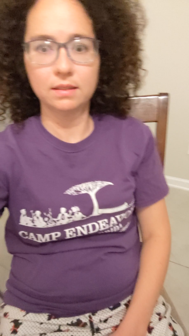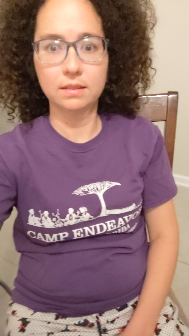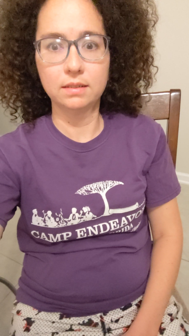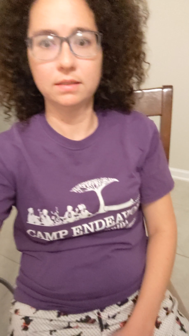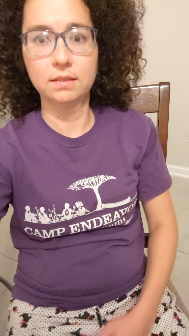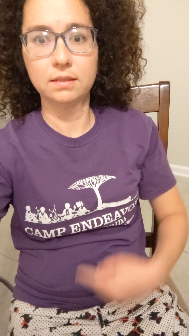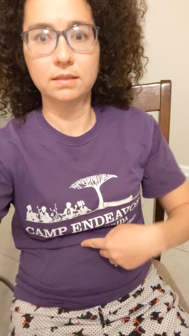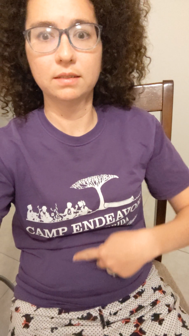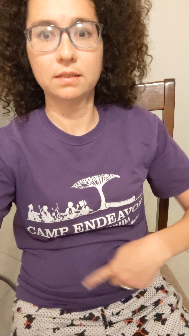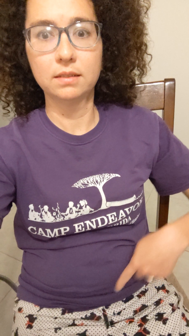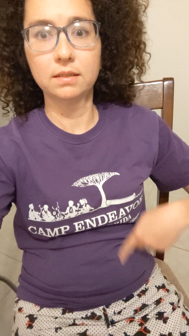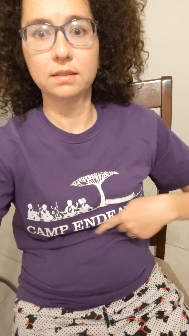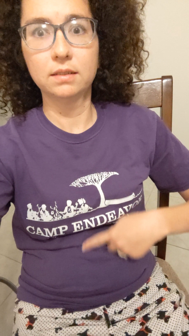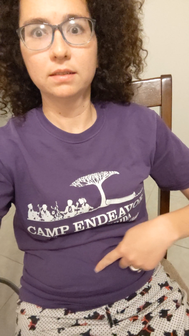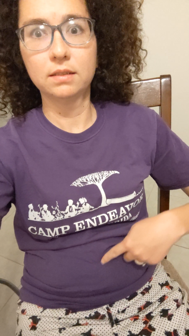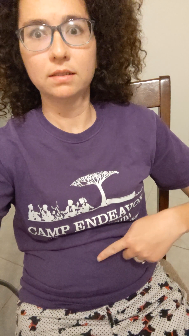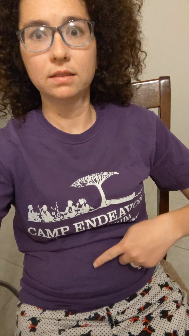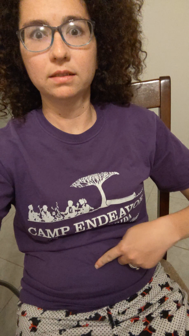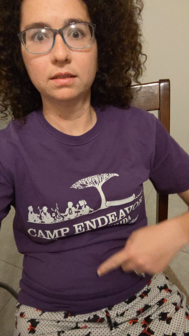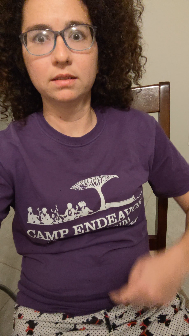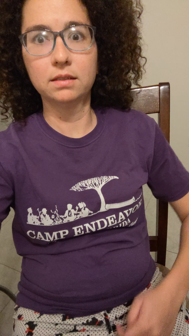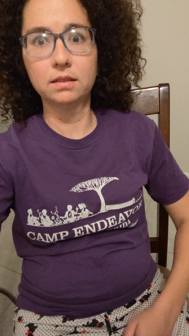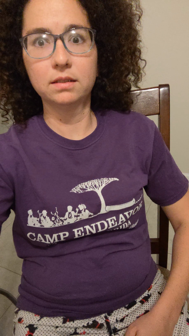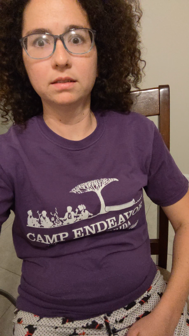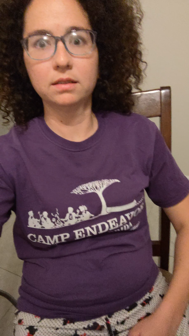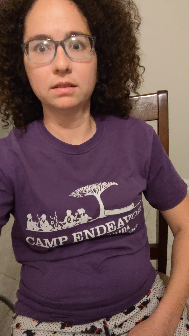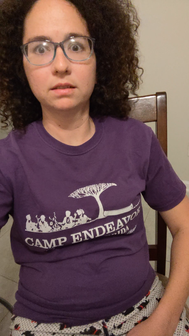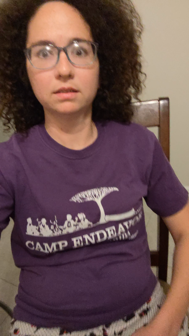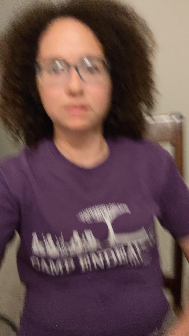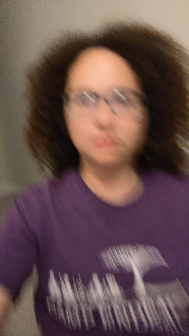belly button